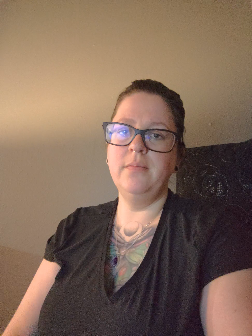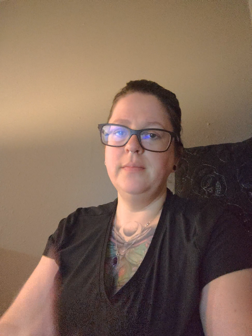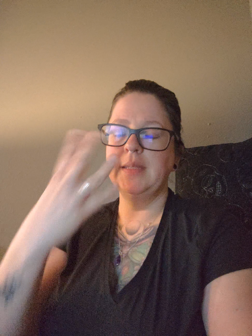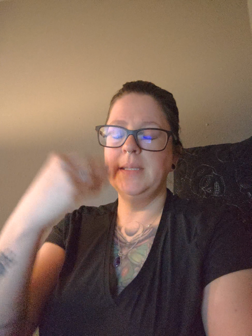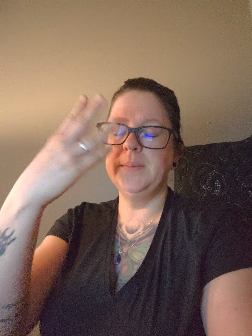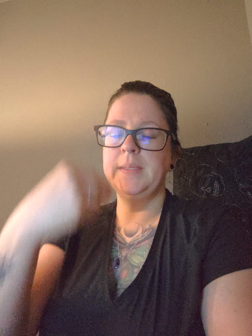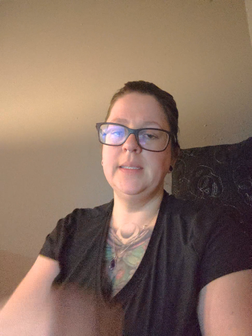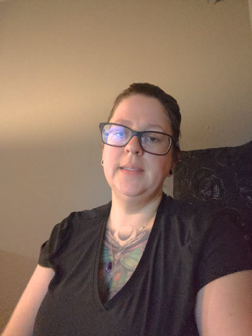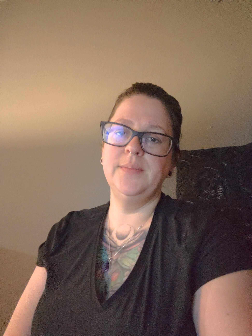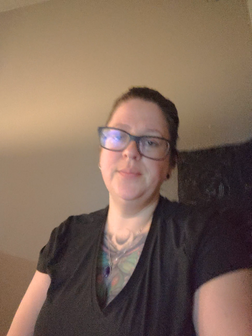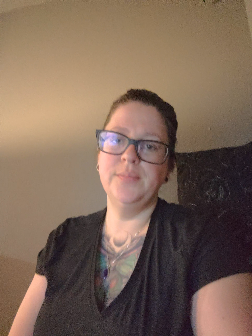sleepy